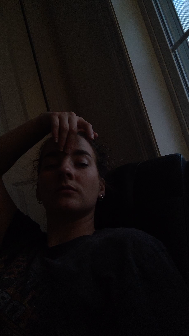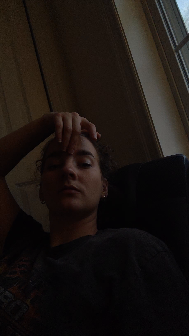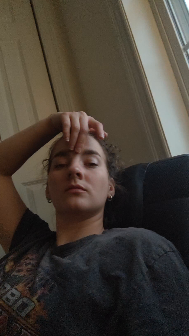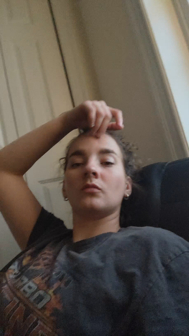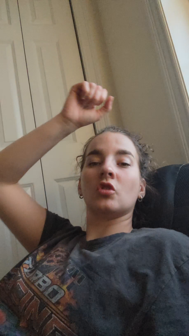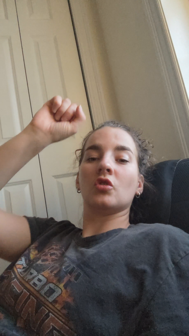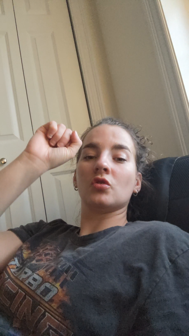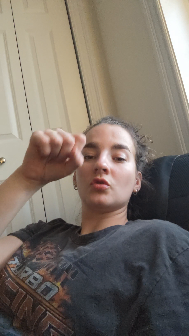could